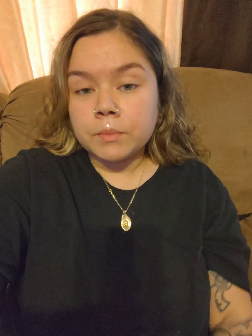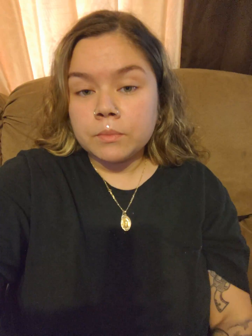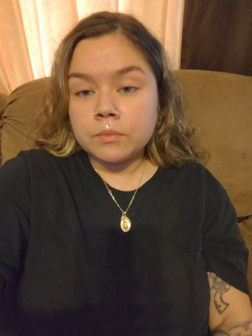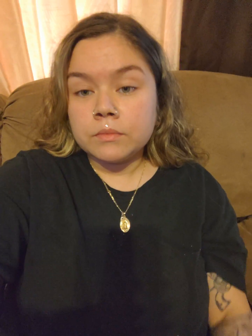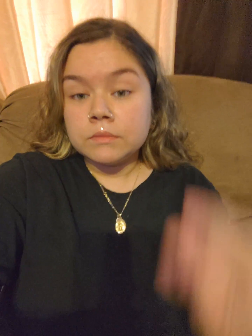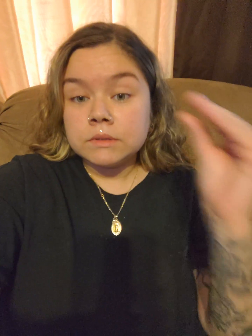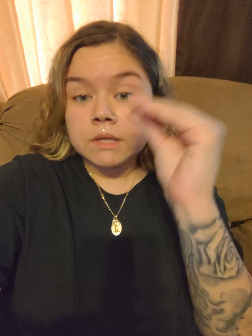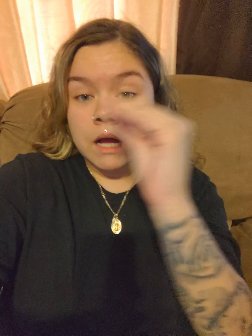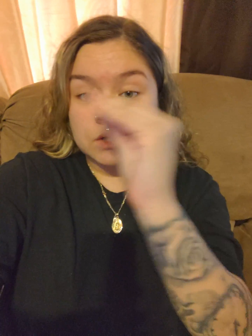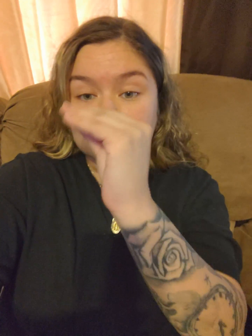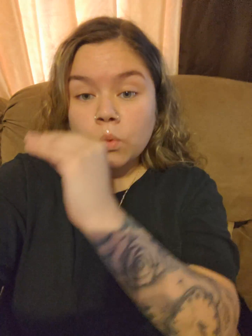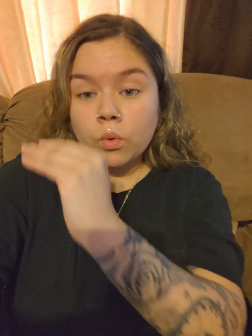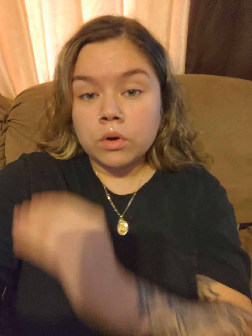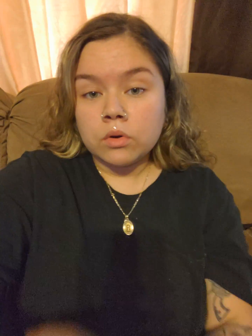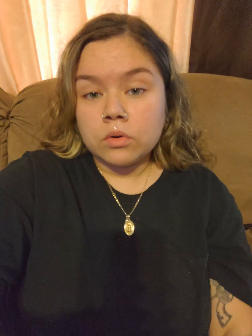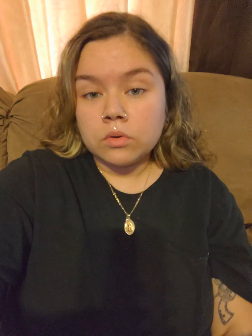dinosaur